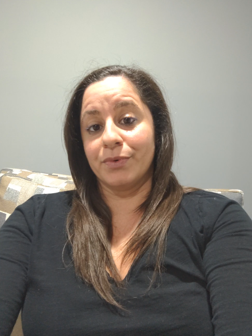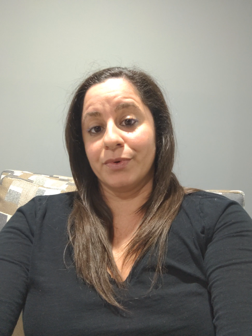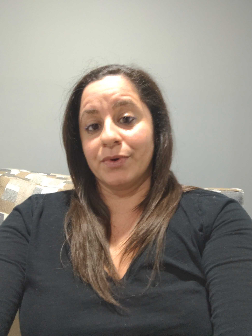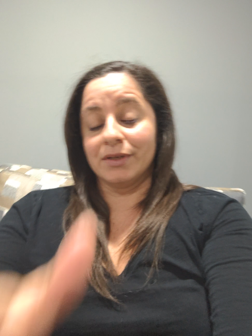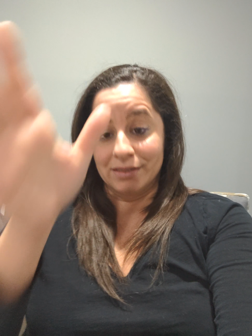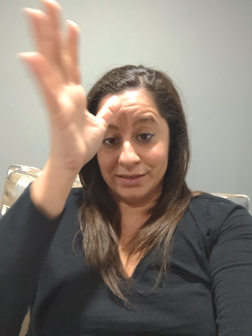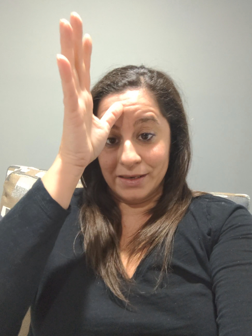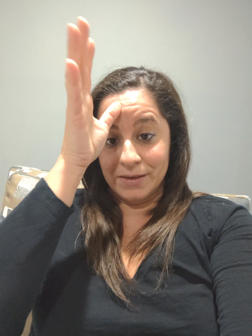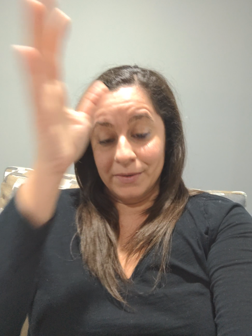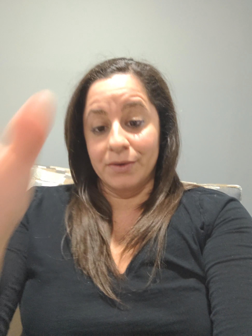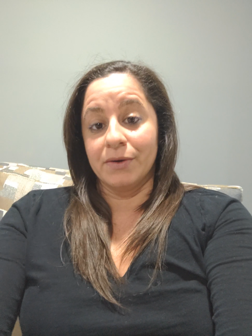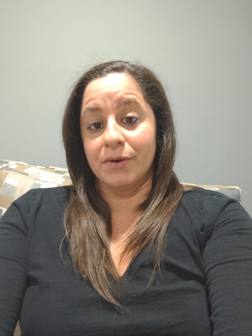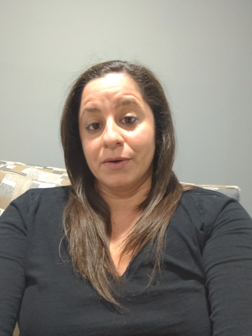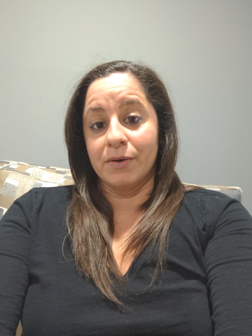dad